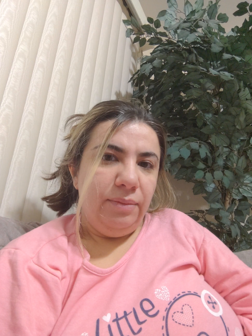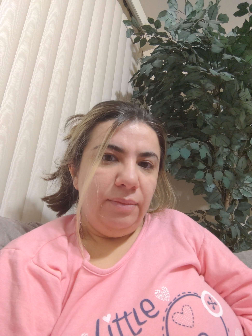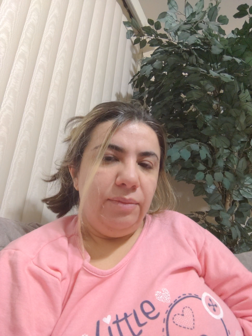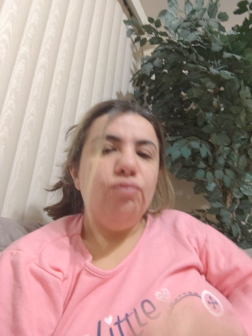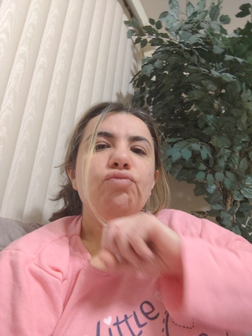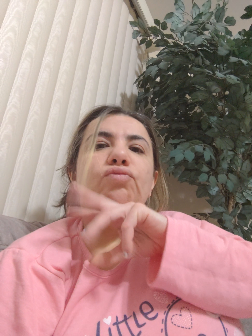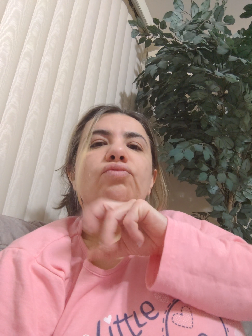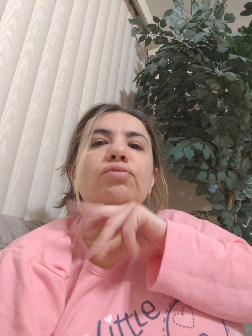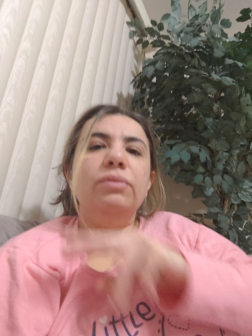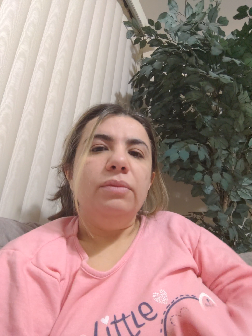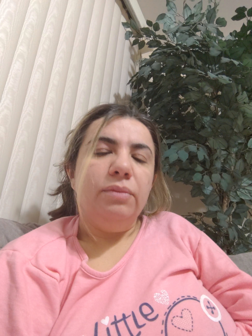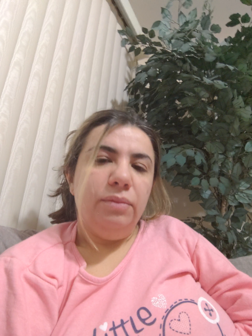frog